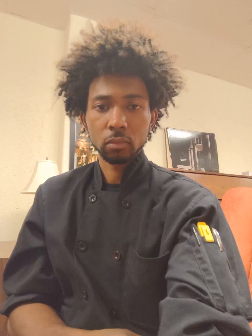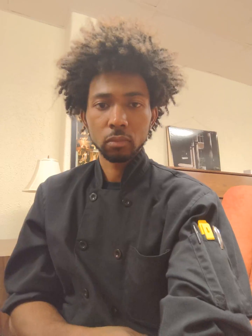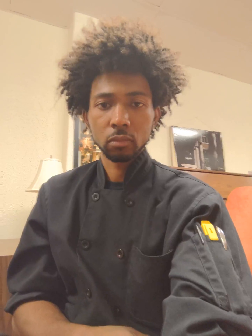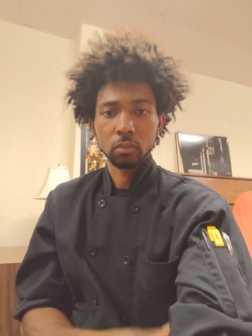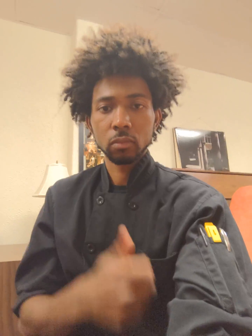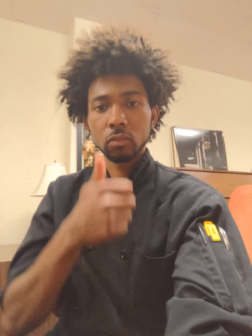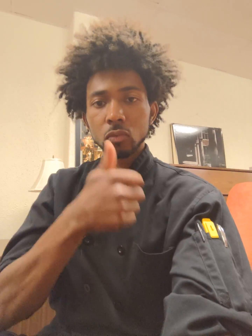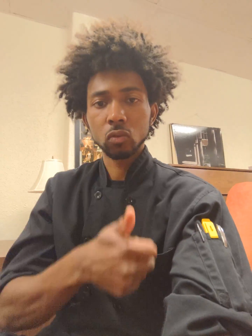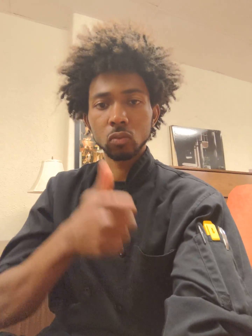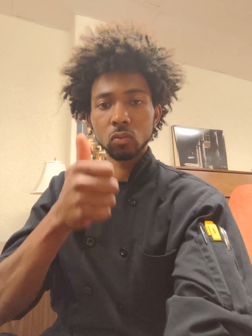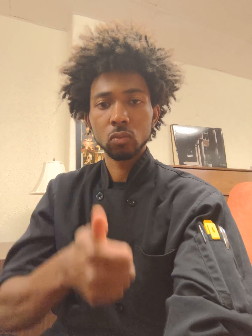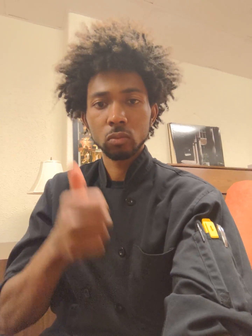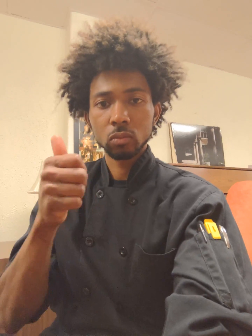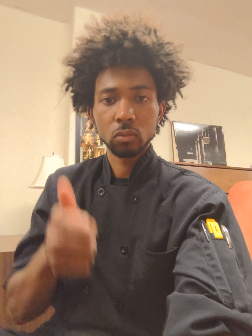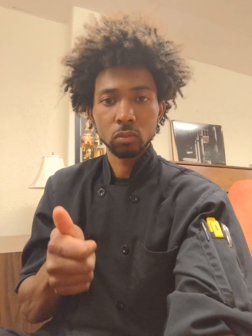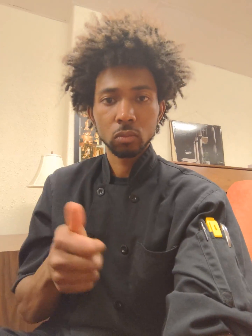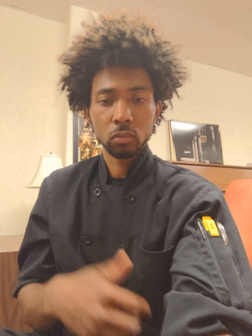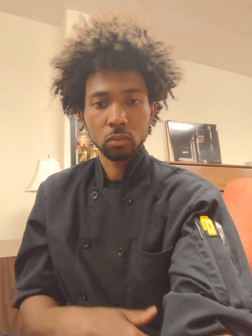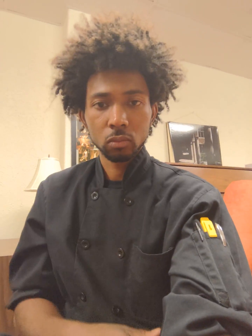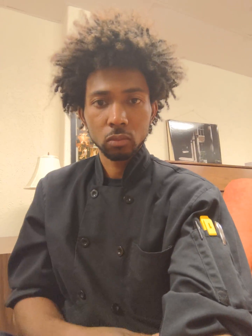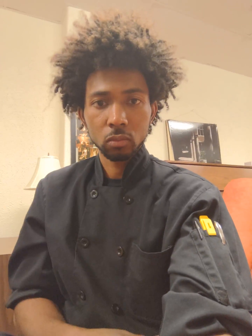each